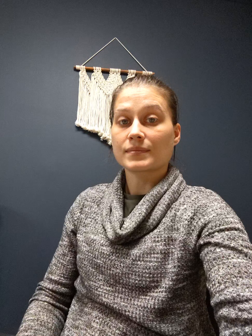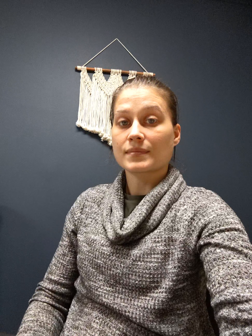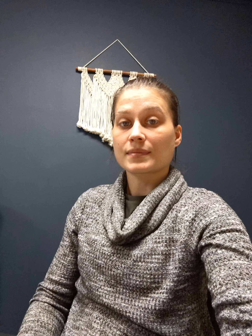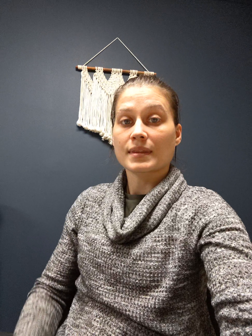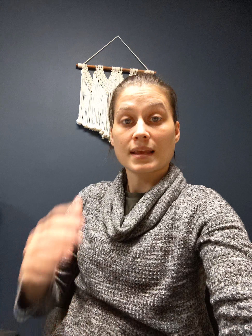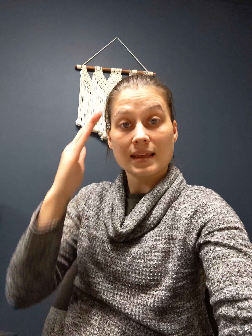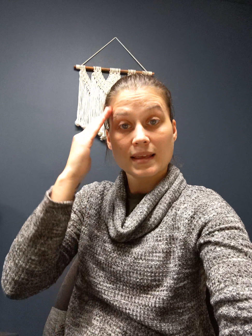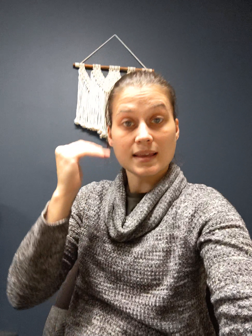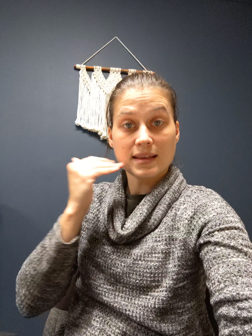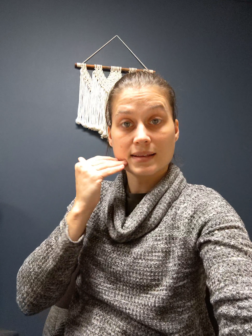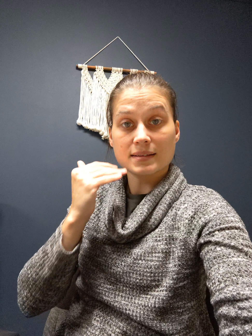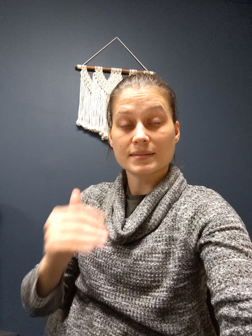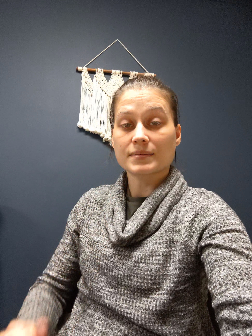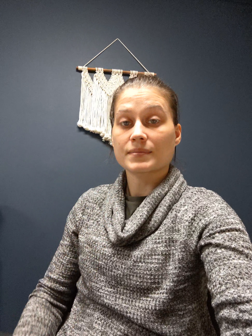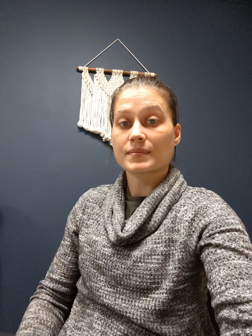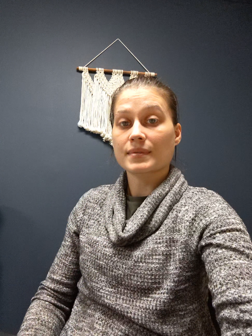head